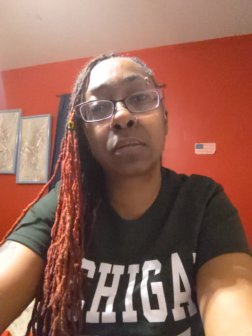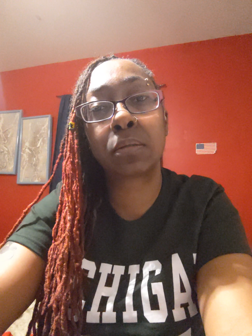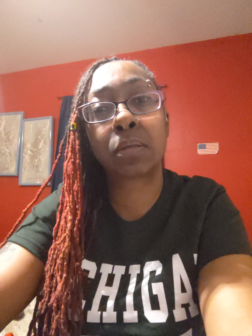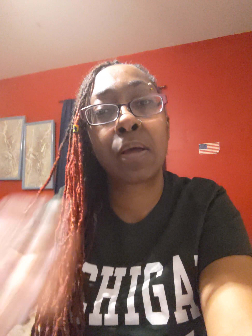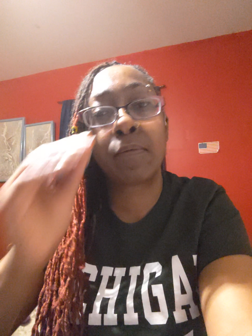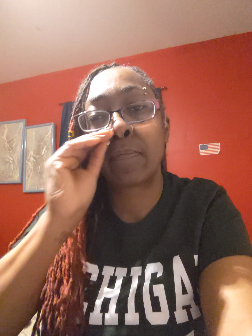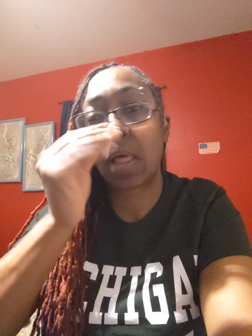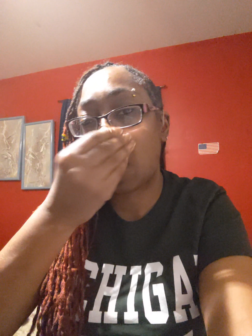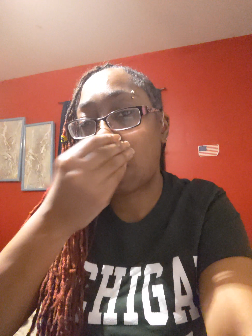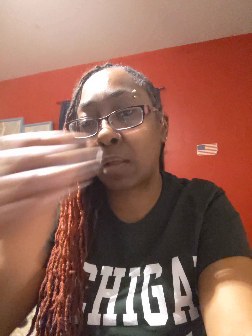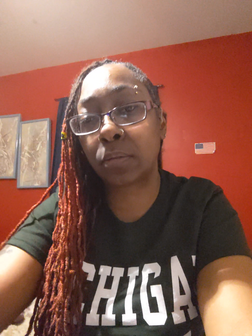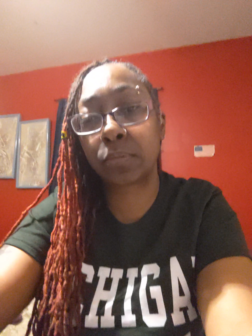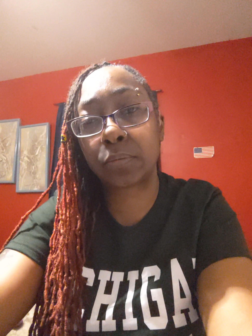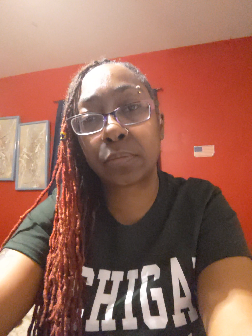flower